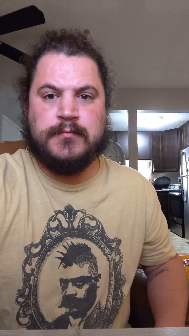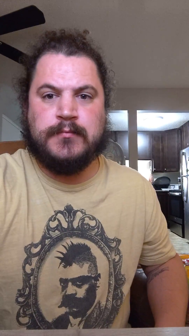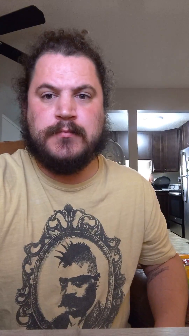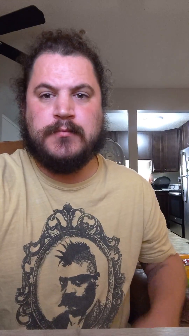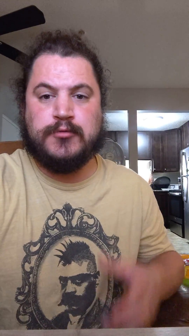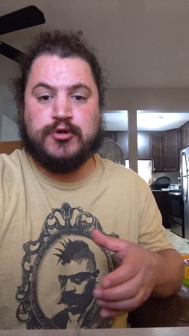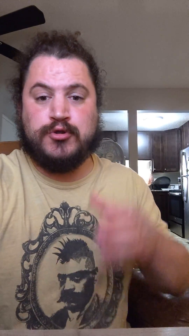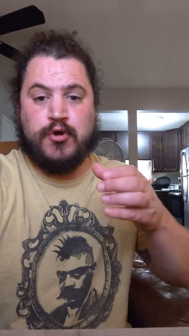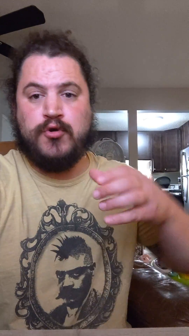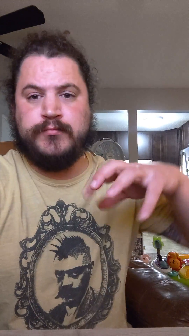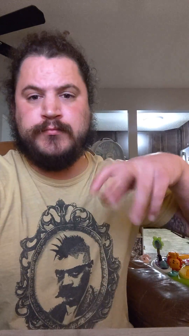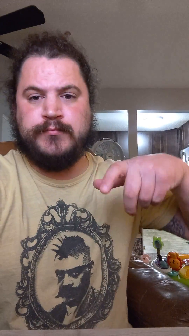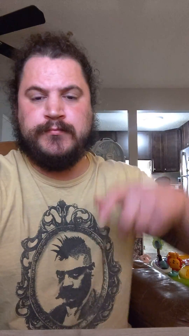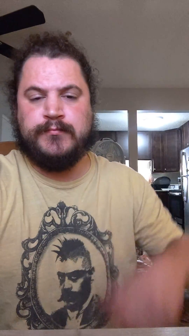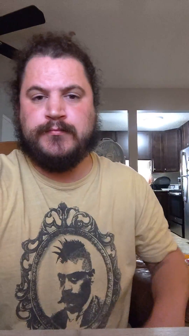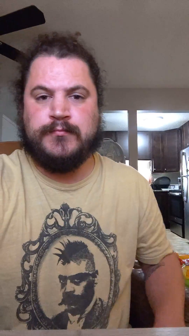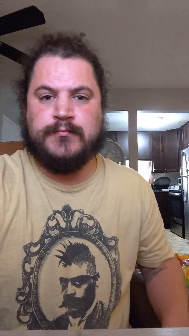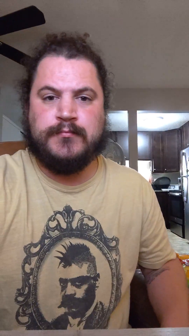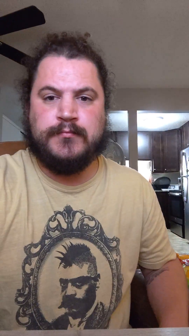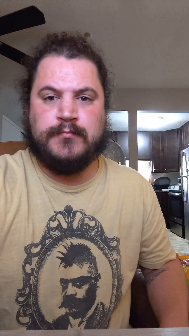jar